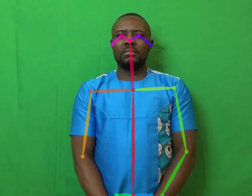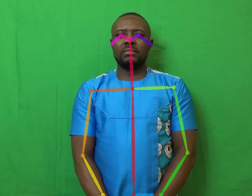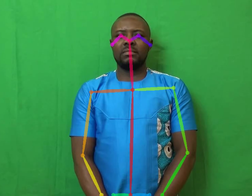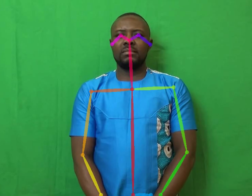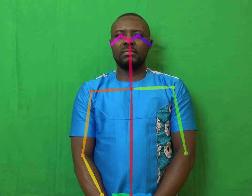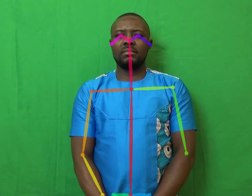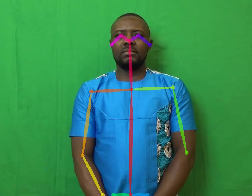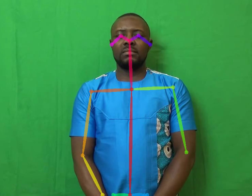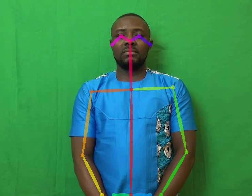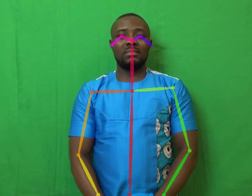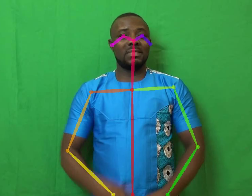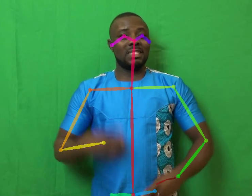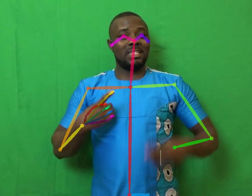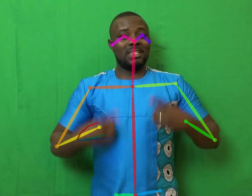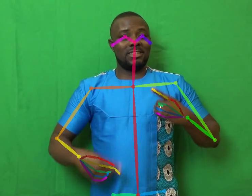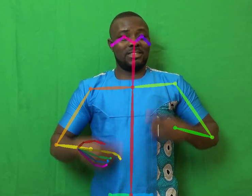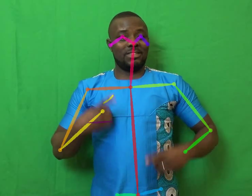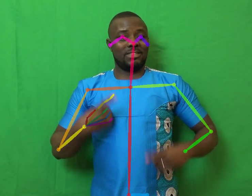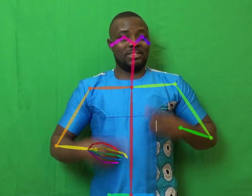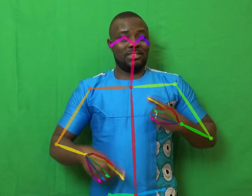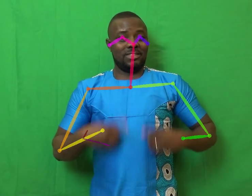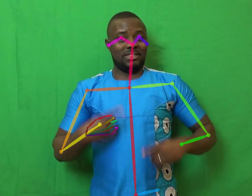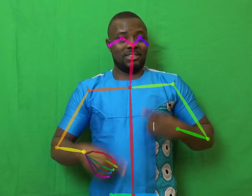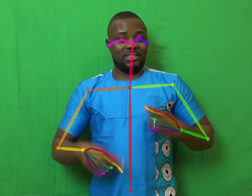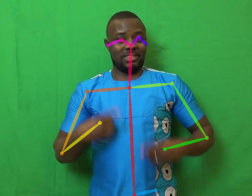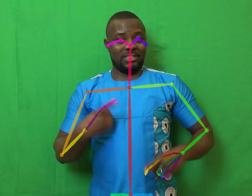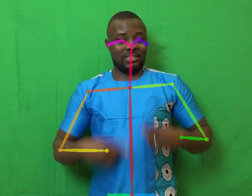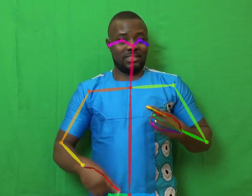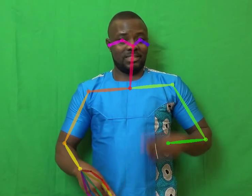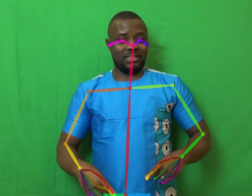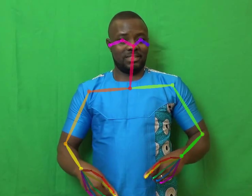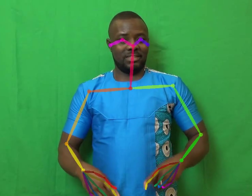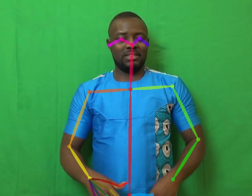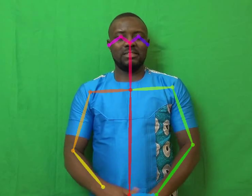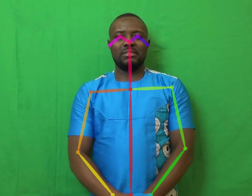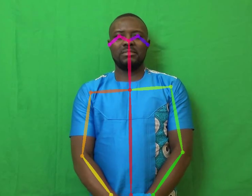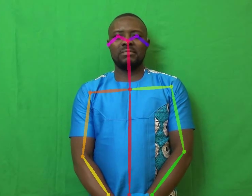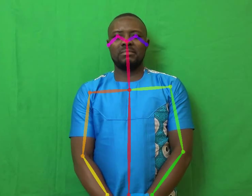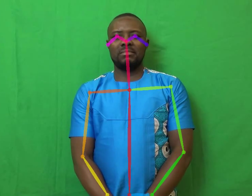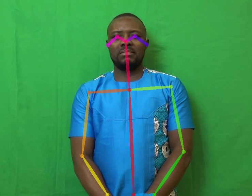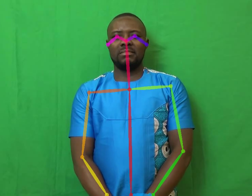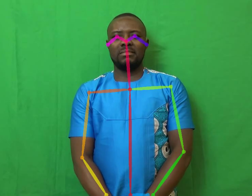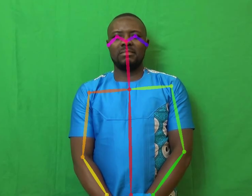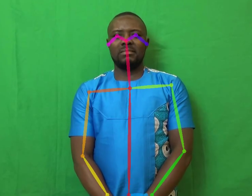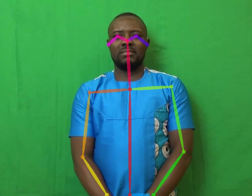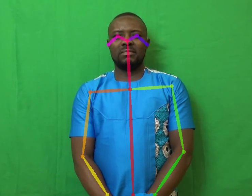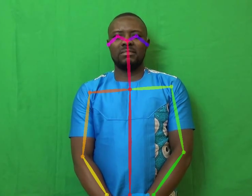drama